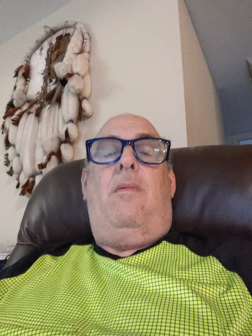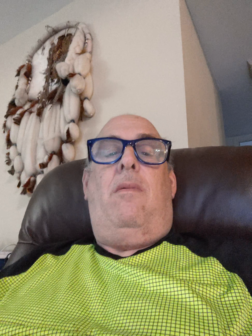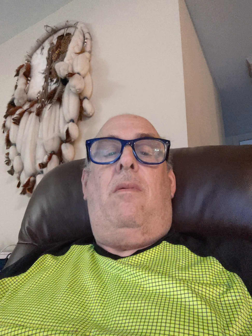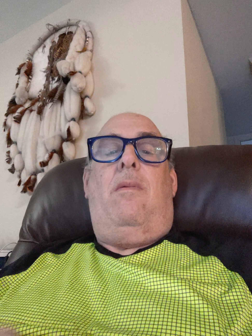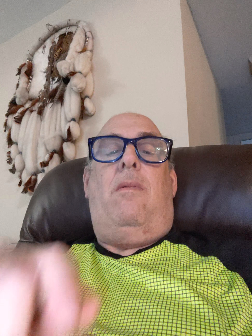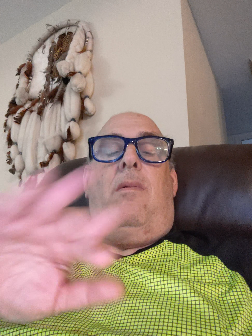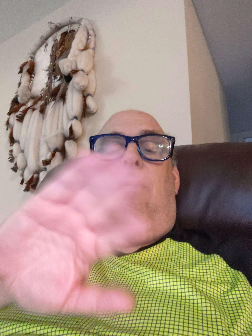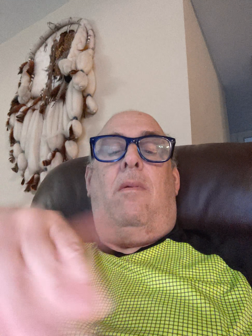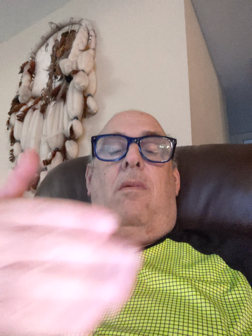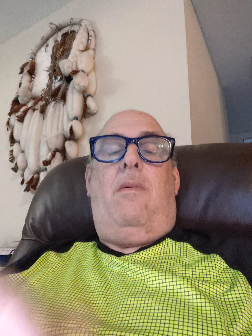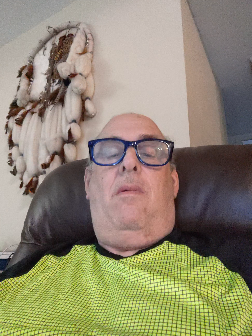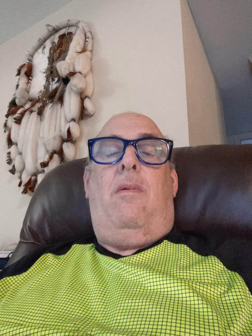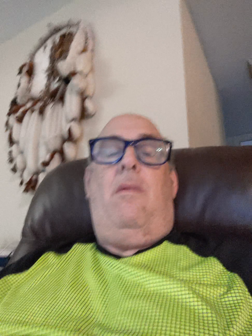all